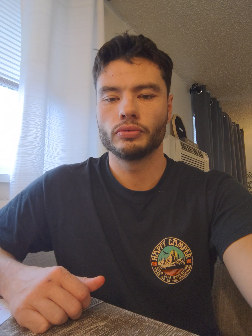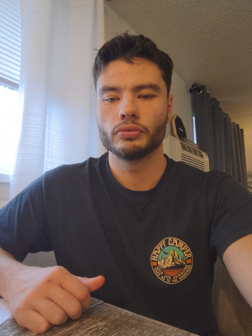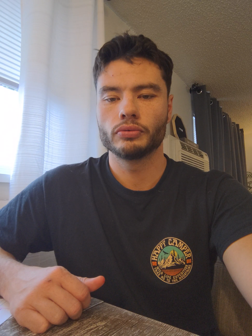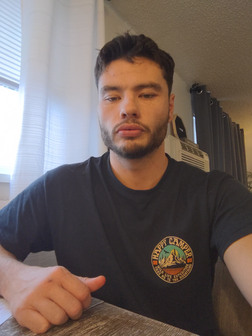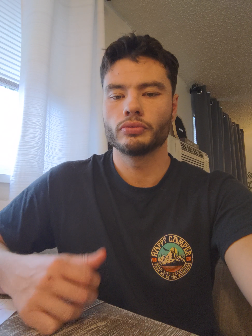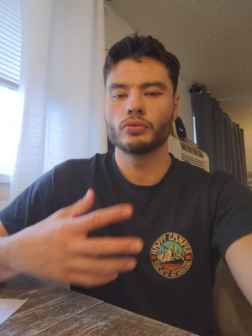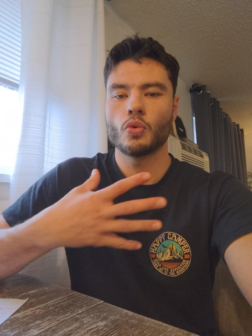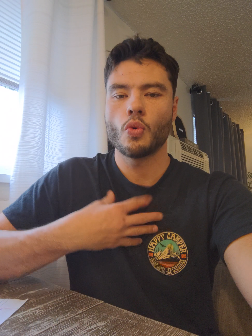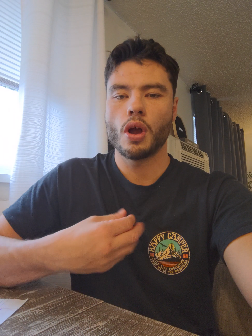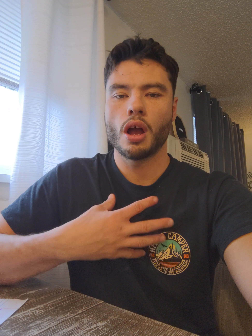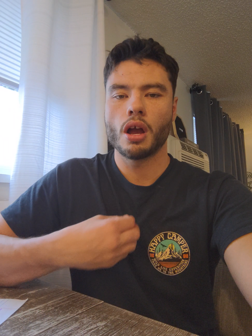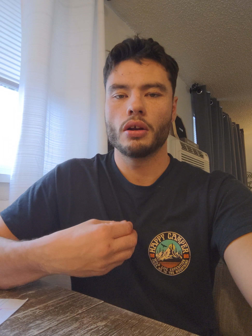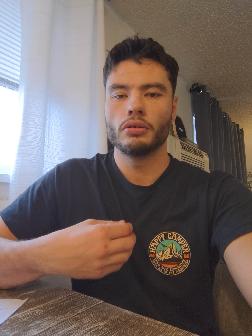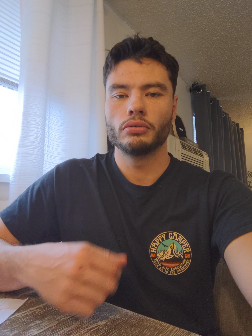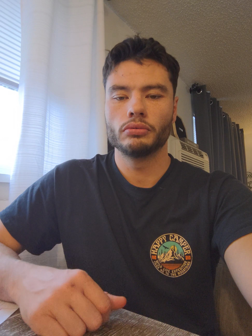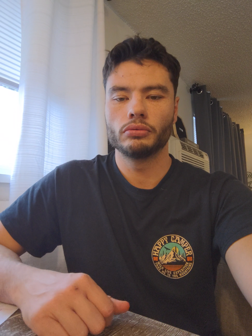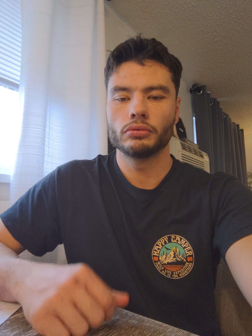white